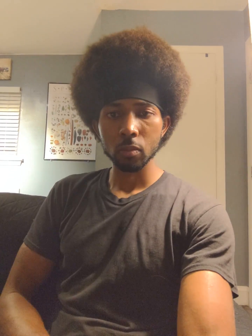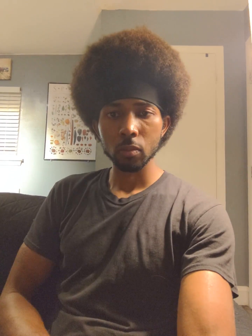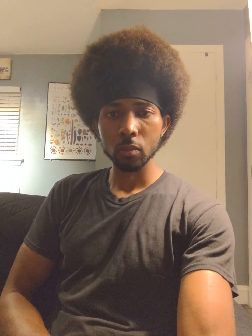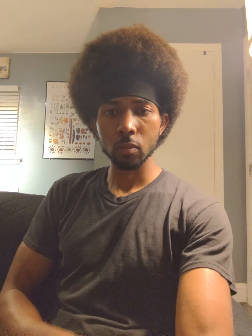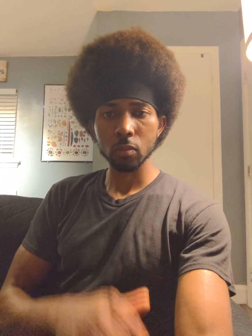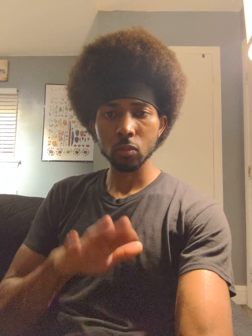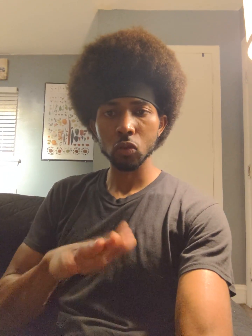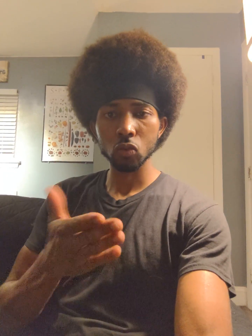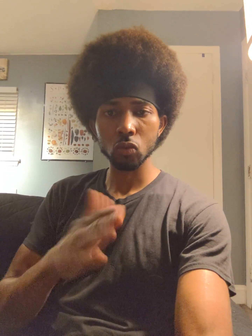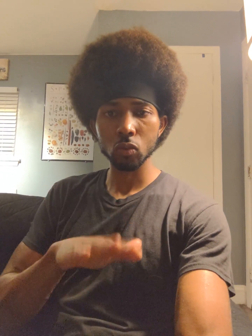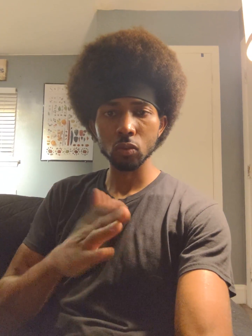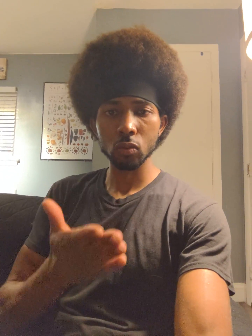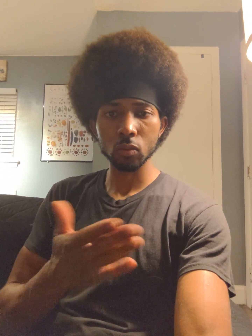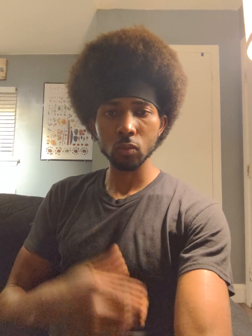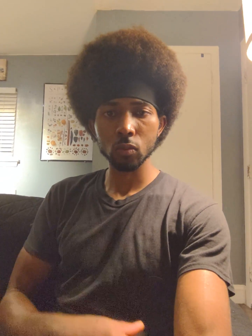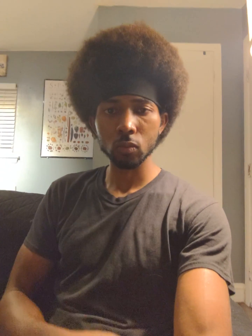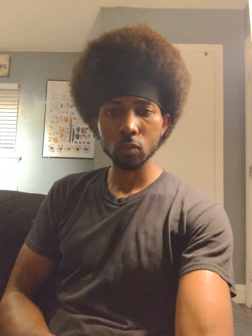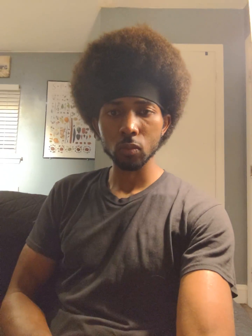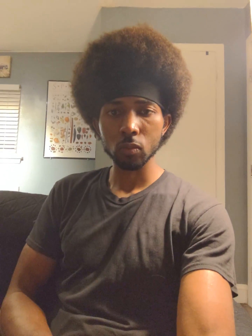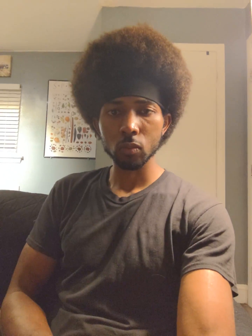kitchen